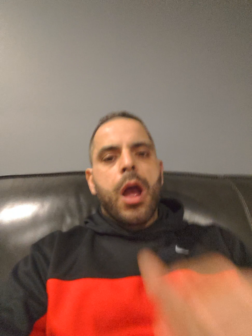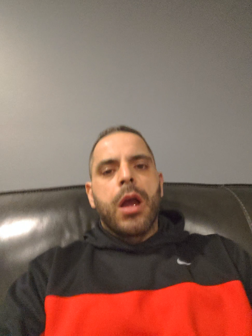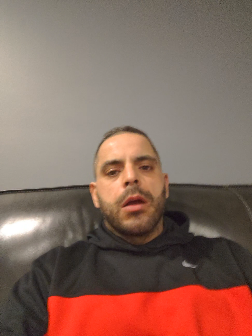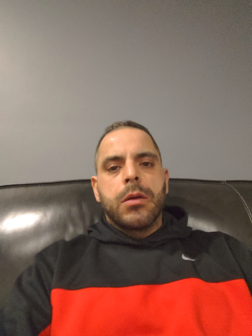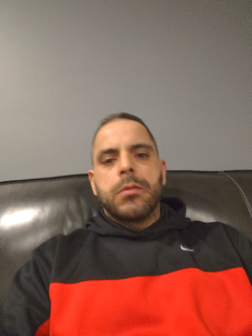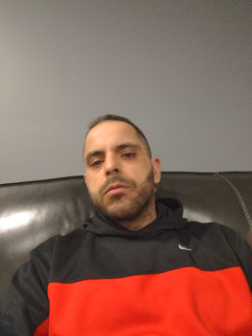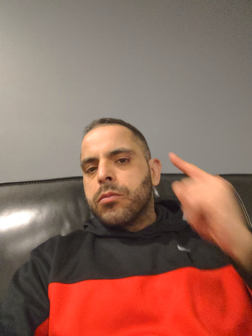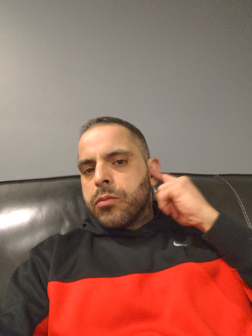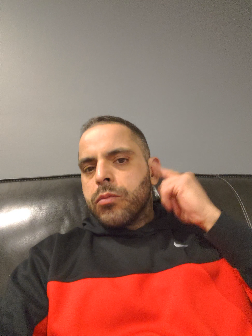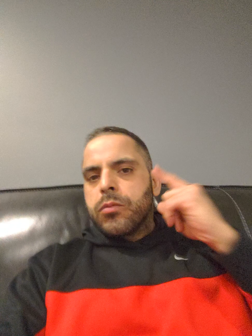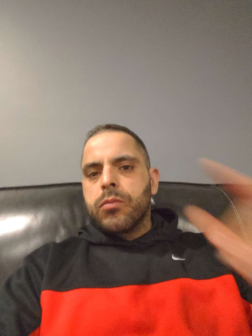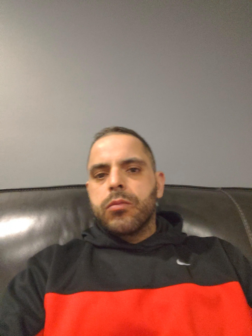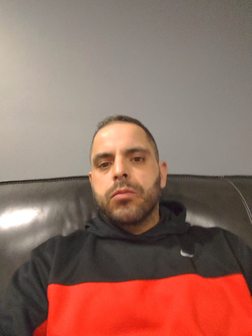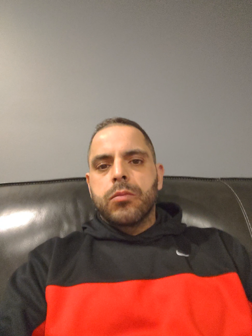hear